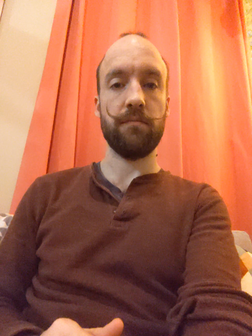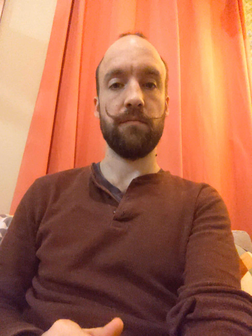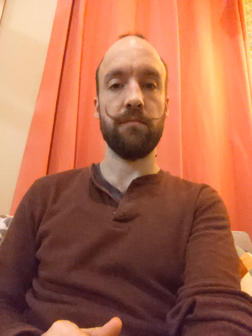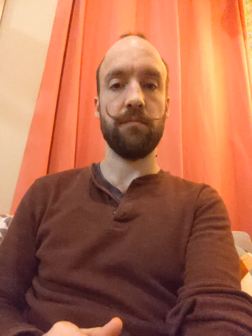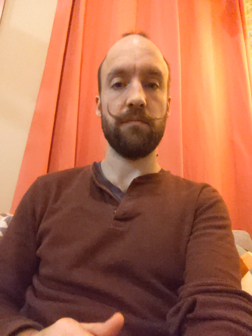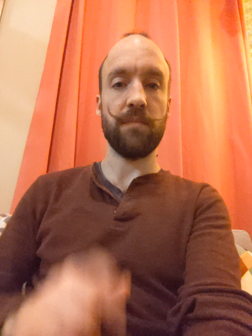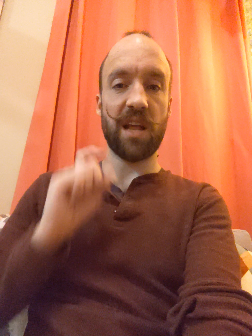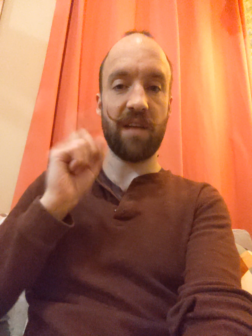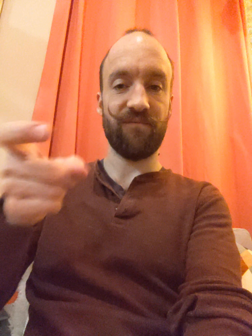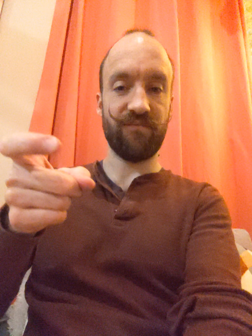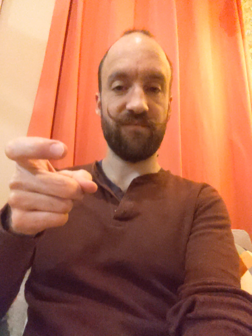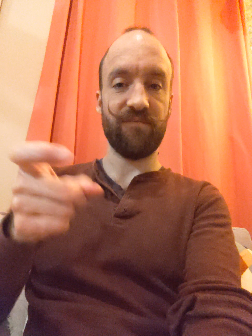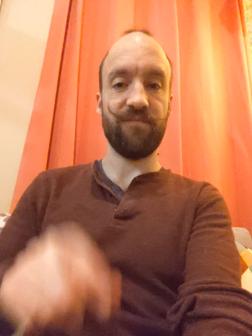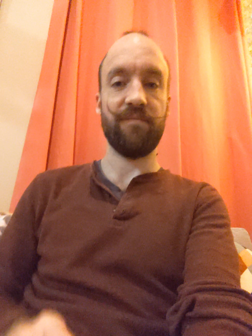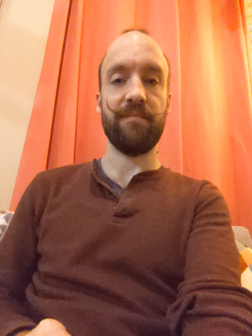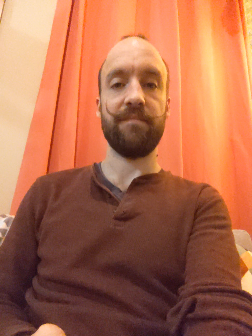gift